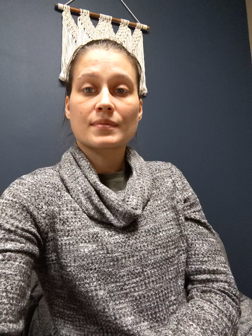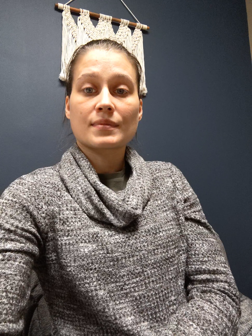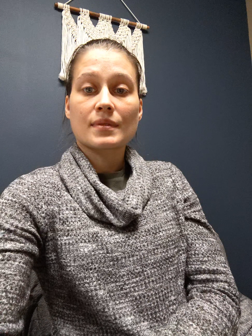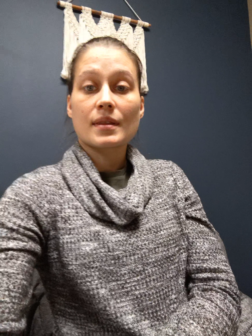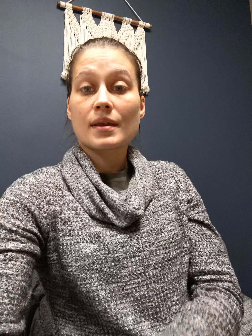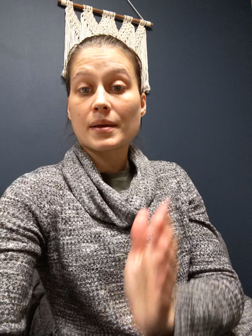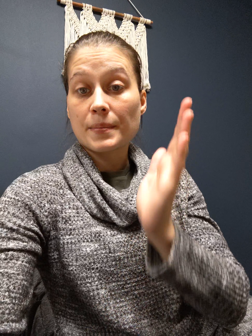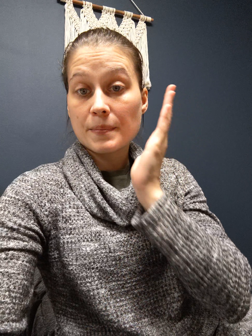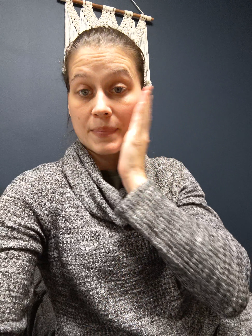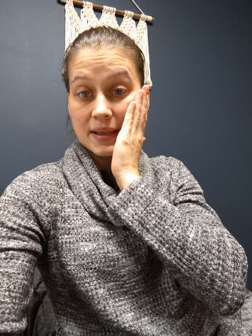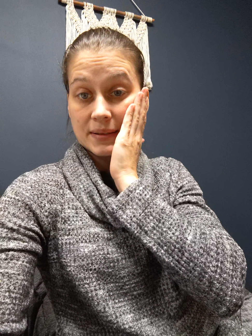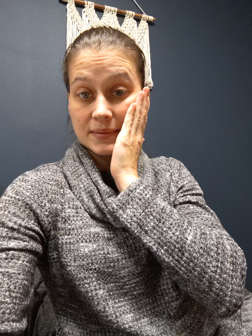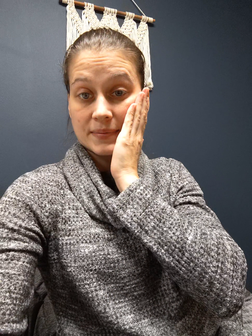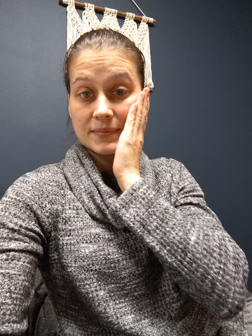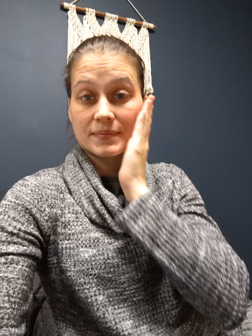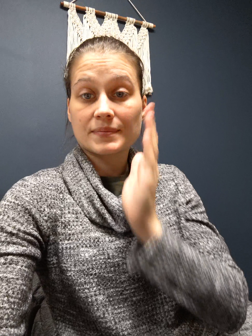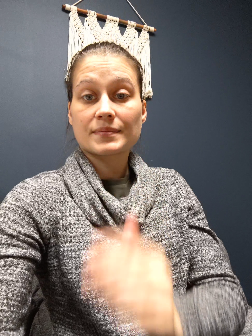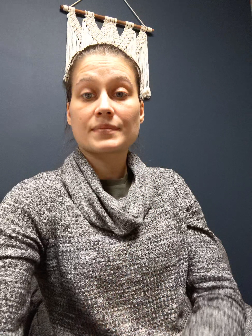bed